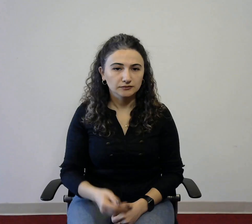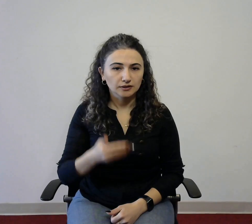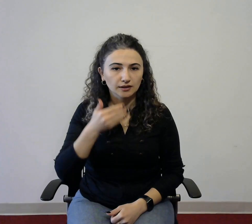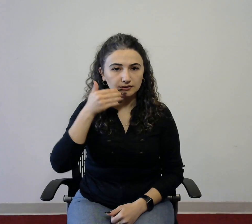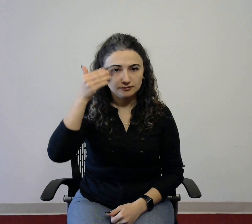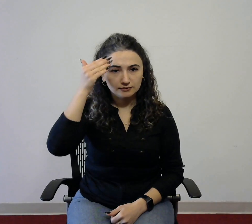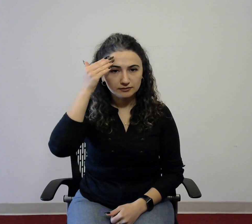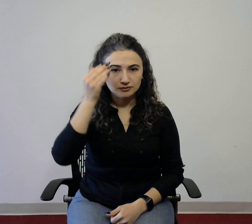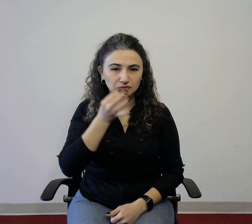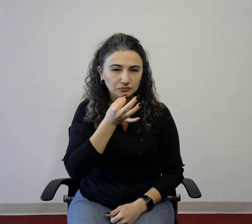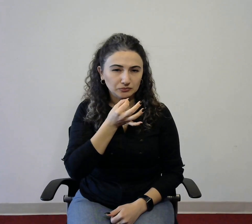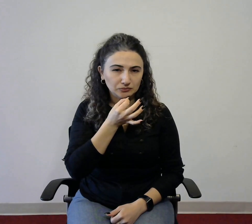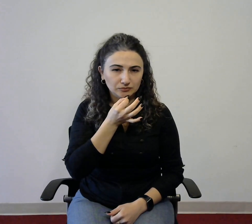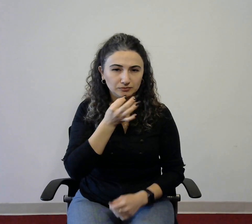yazda